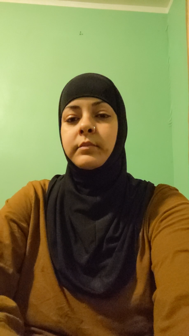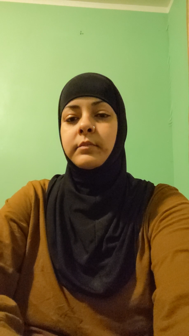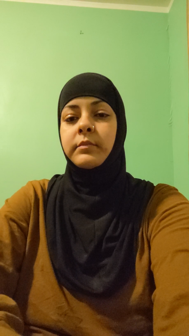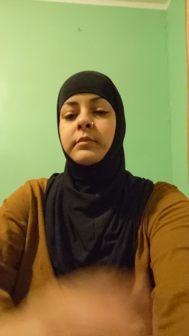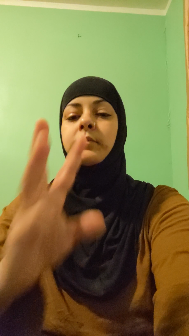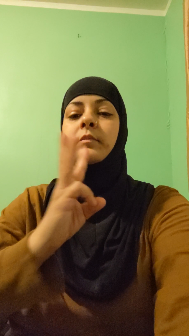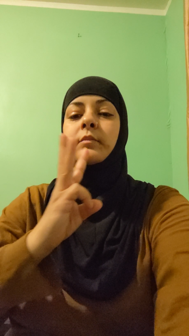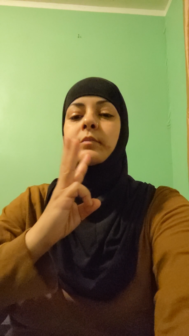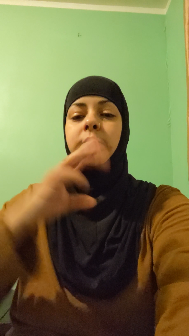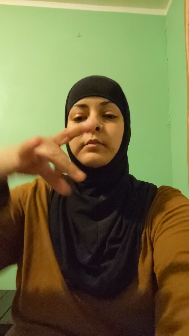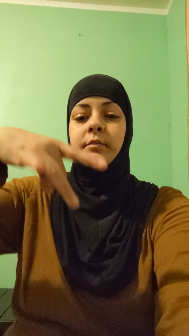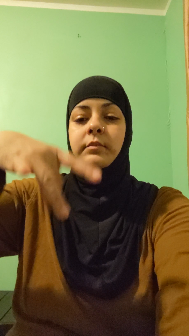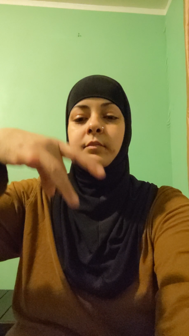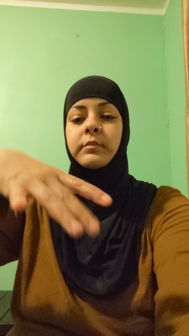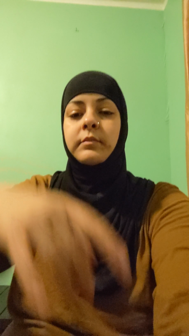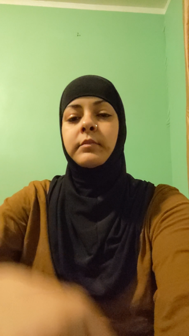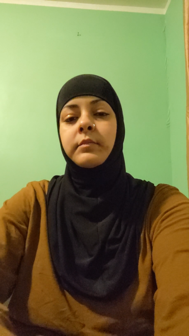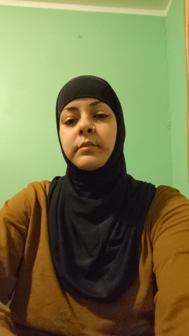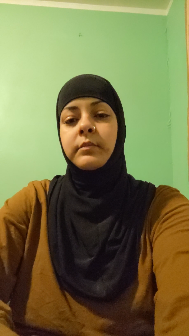melon